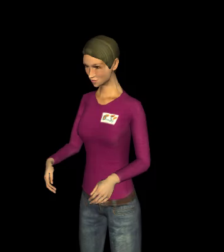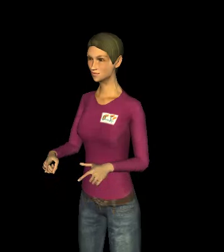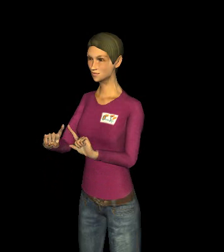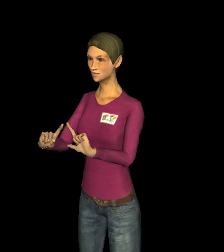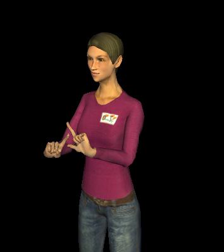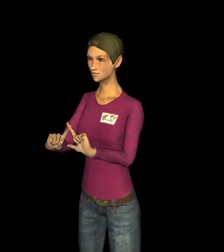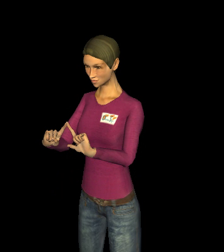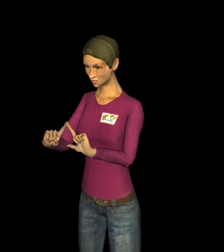دائرة